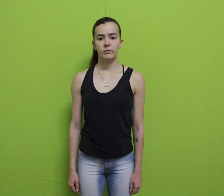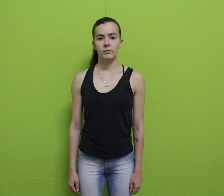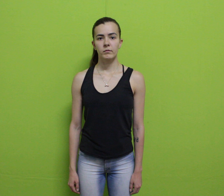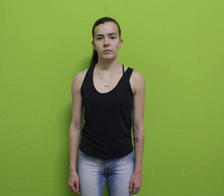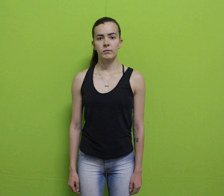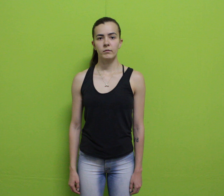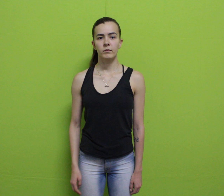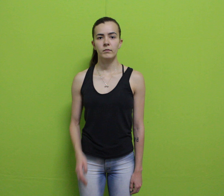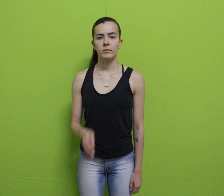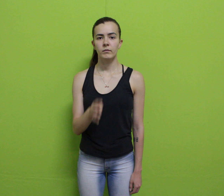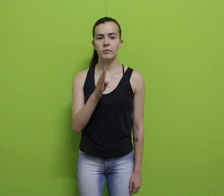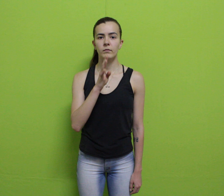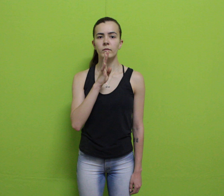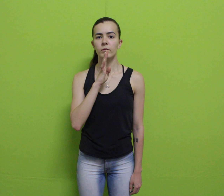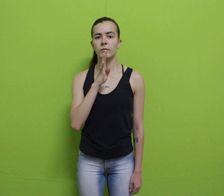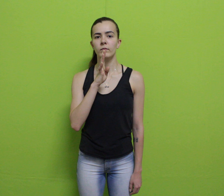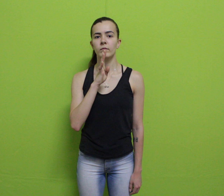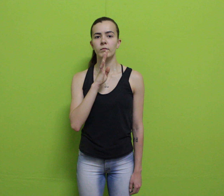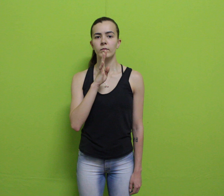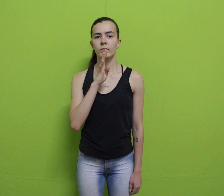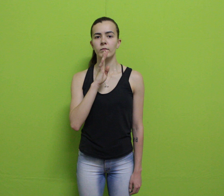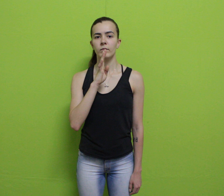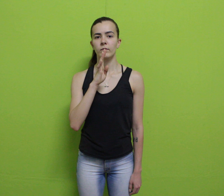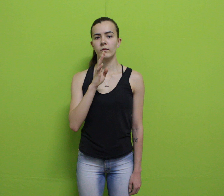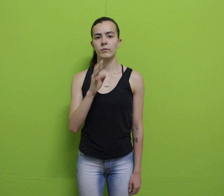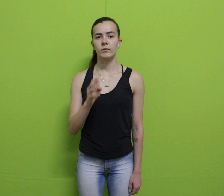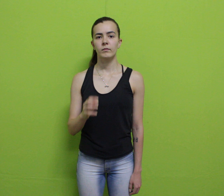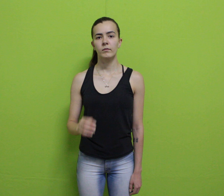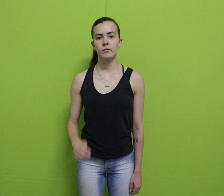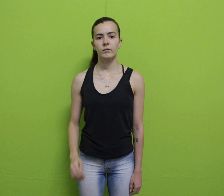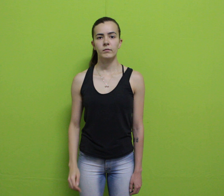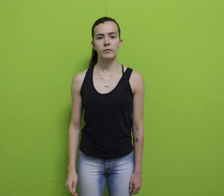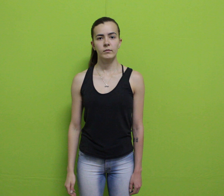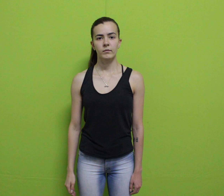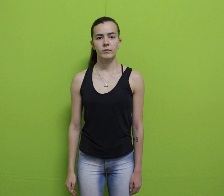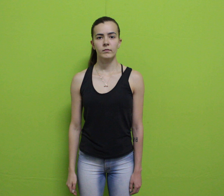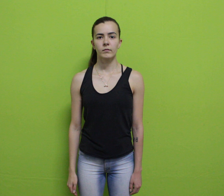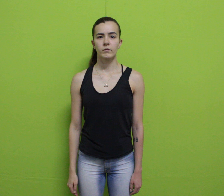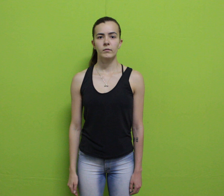conhecer